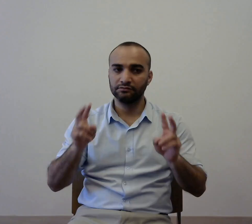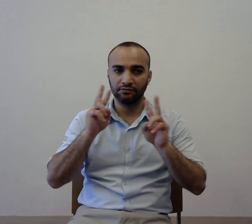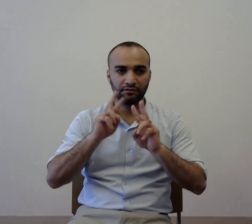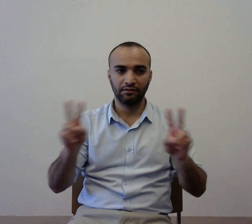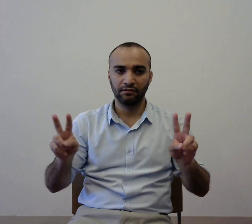bilmir